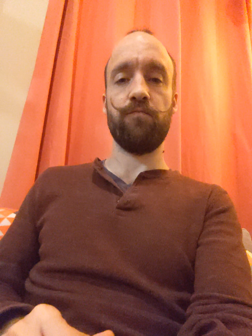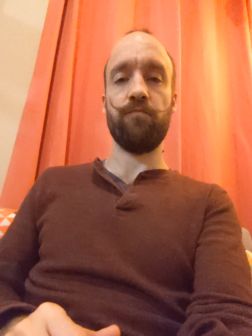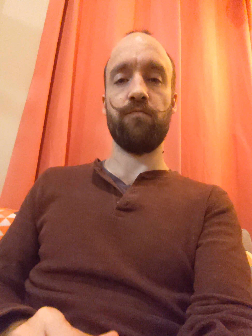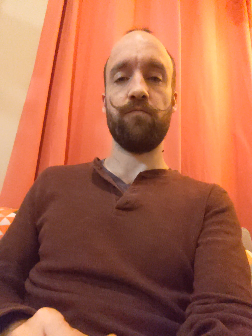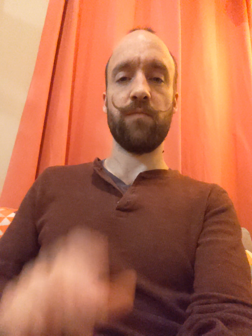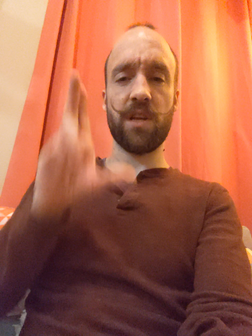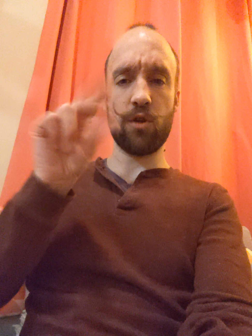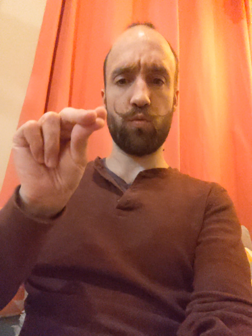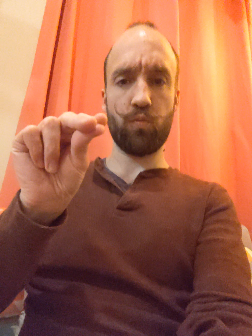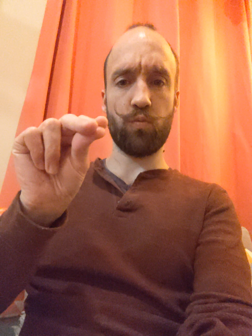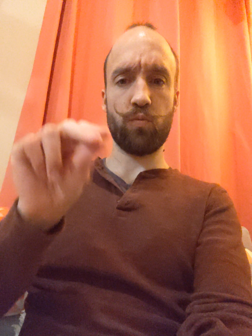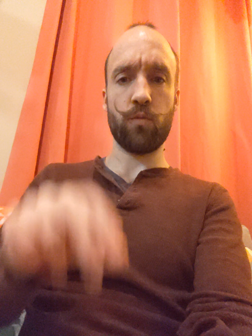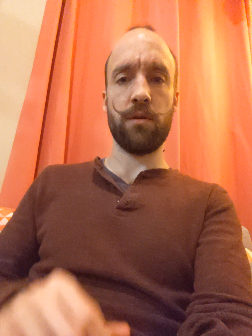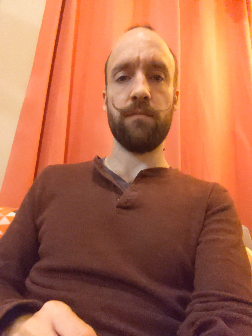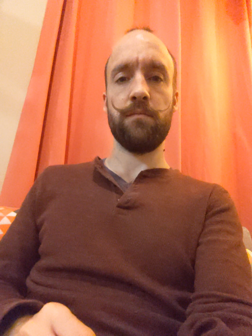no